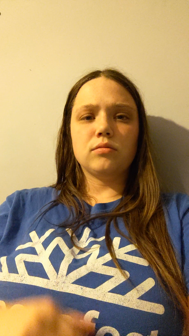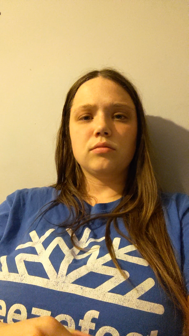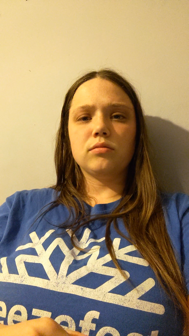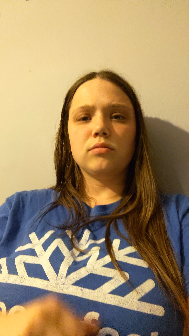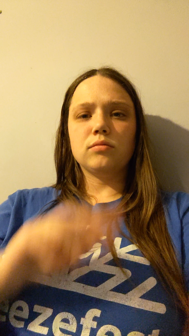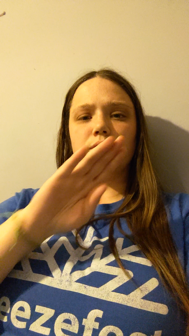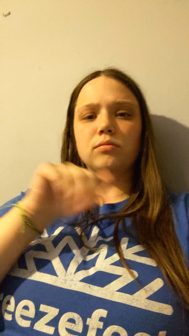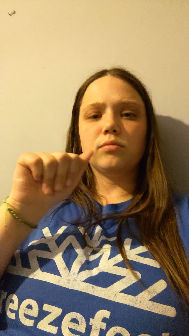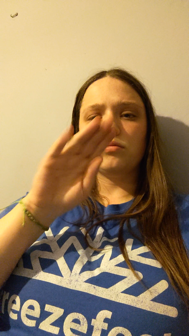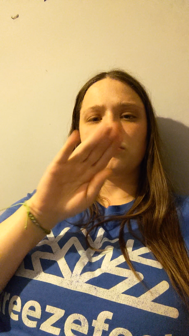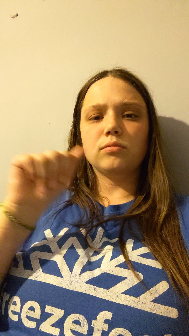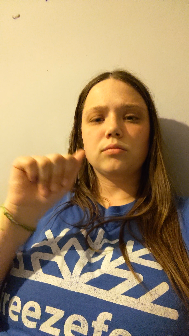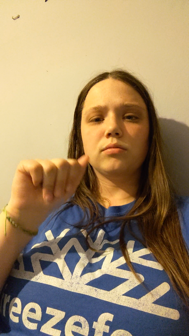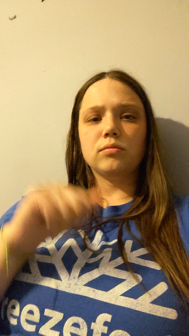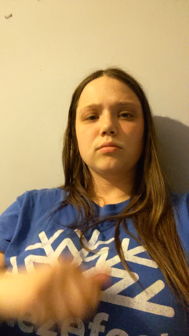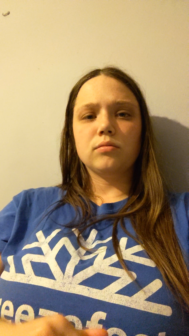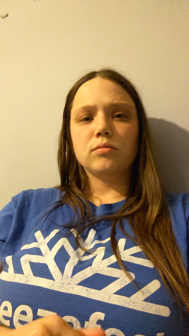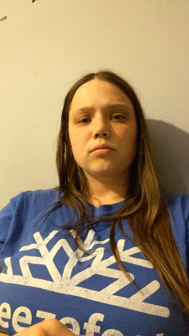baa baa